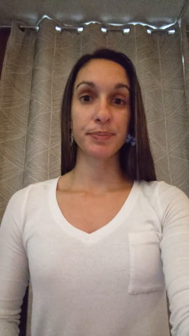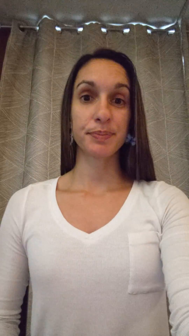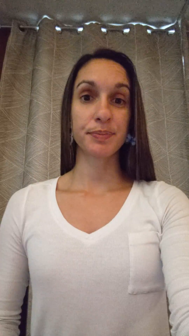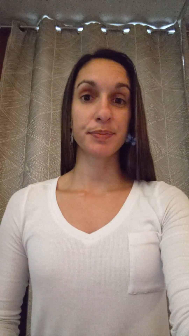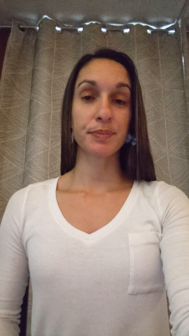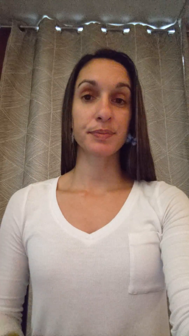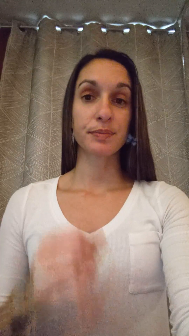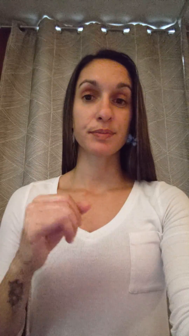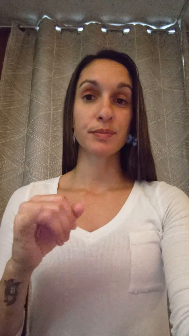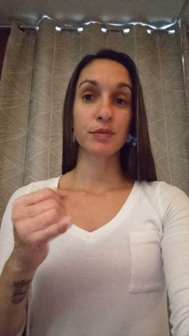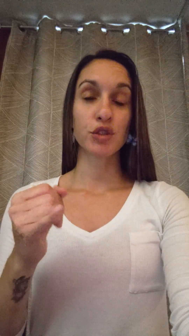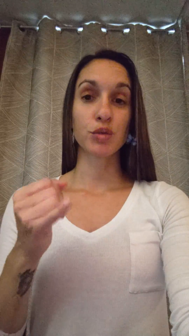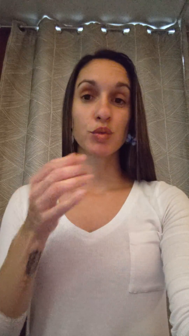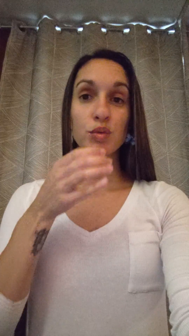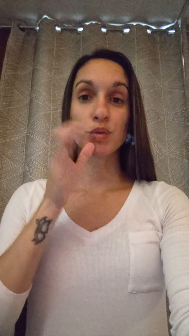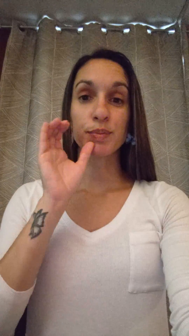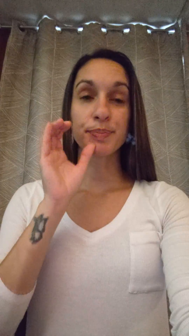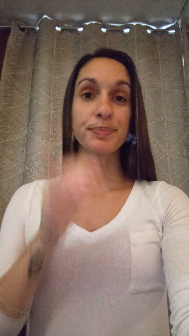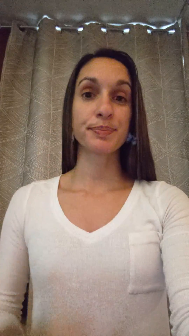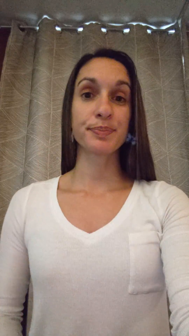juice